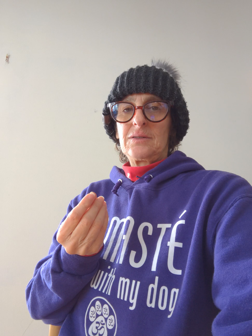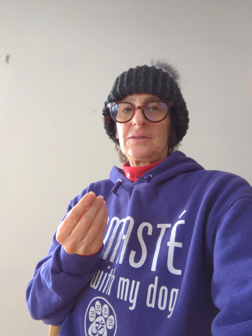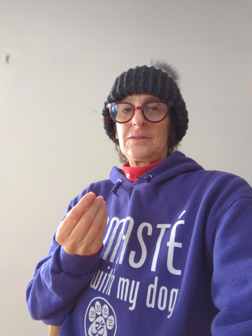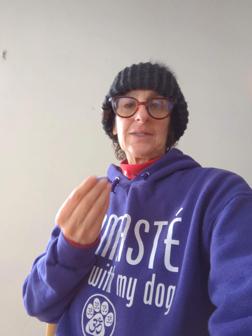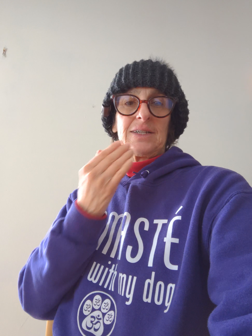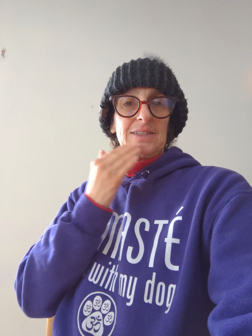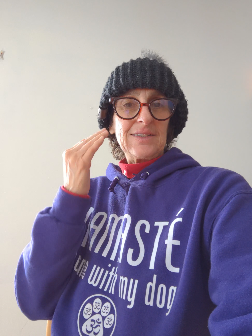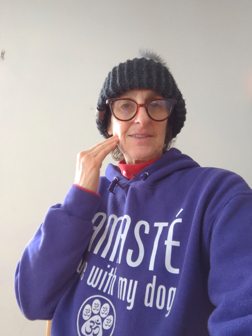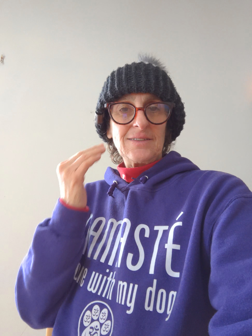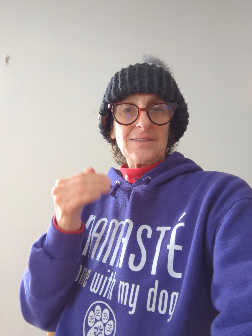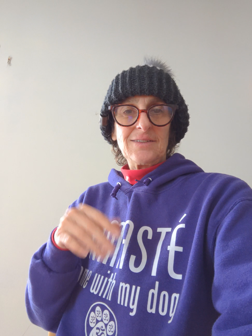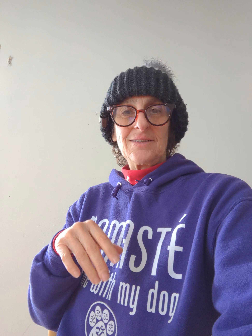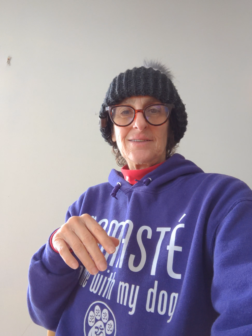kiss